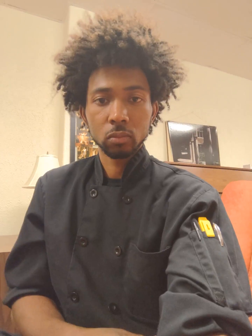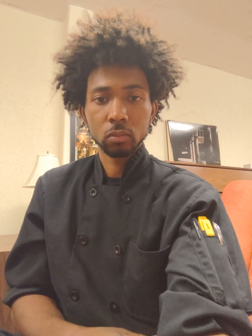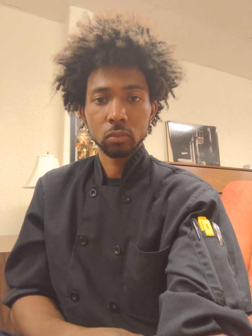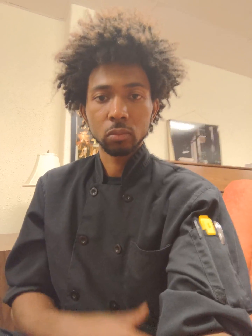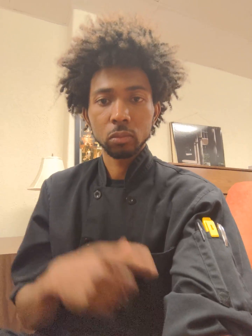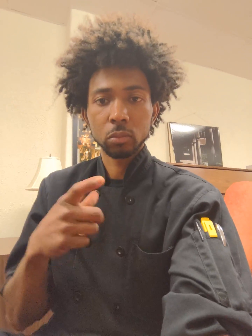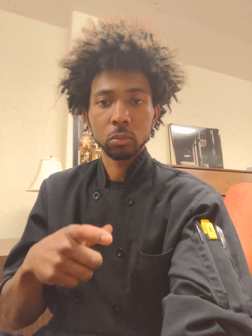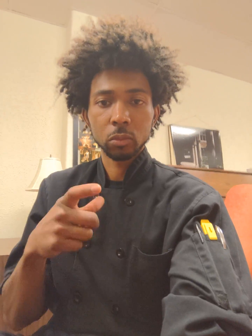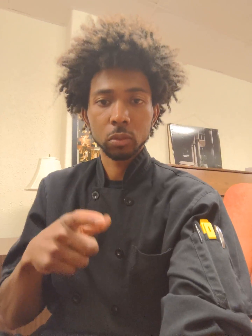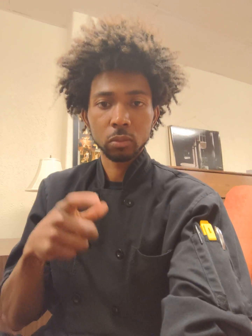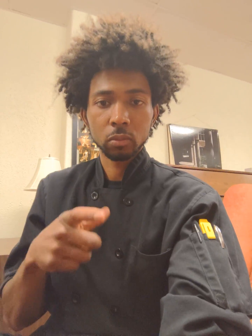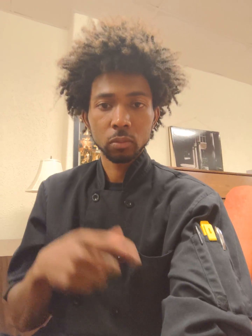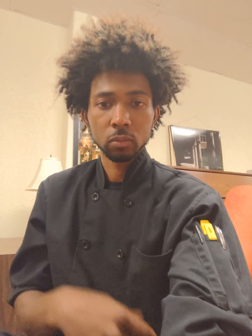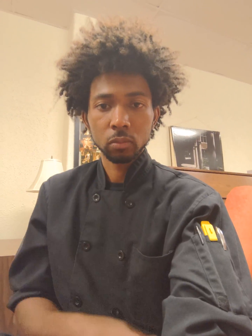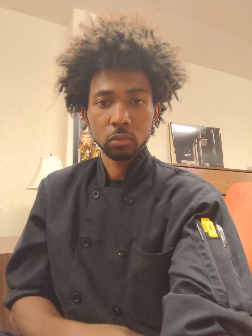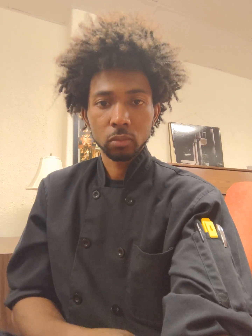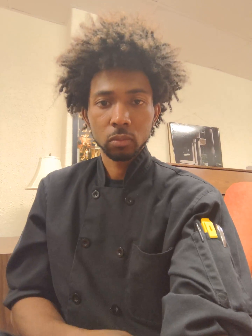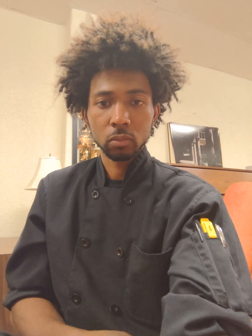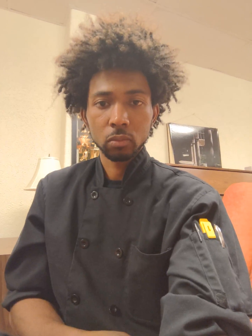plate